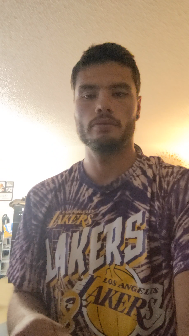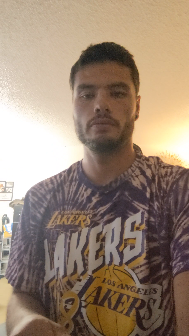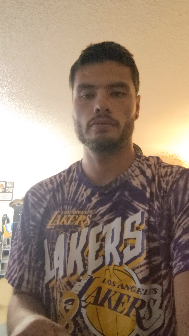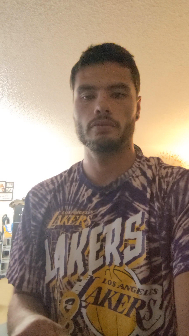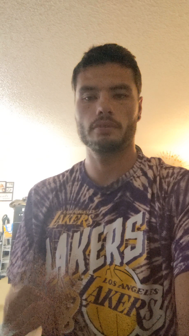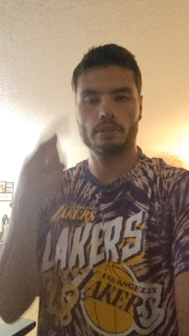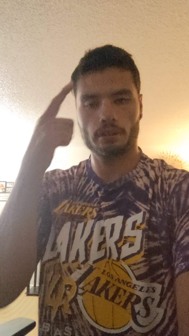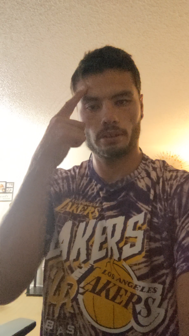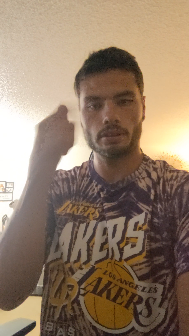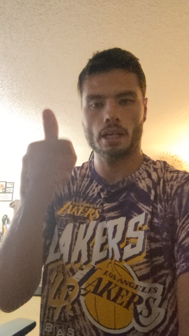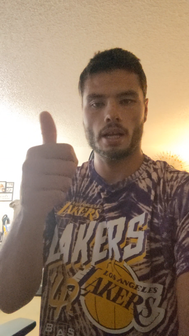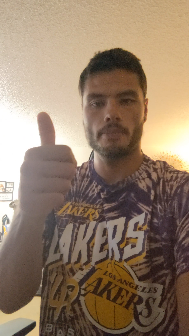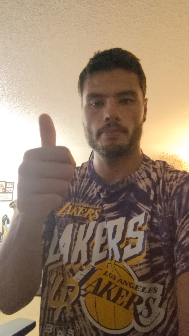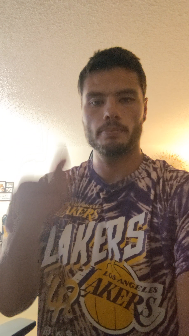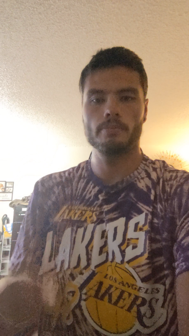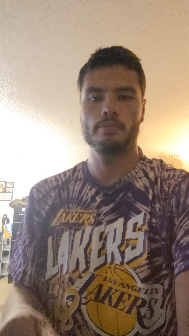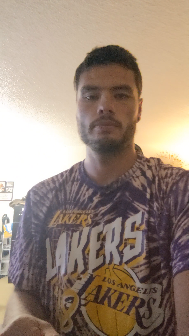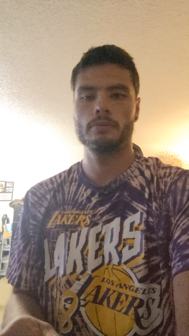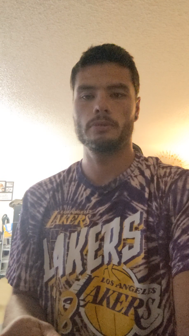dime